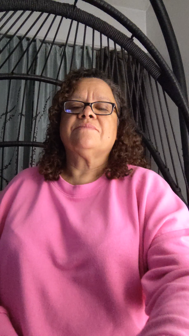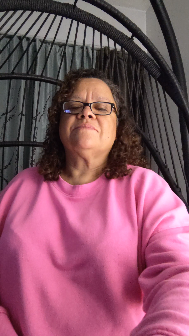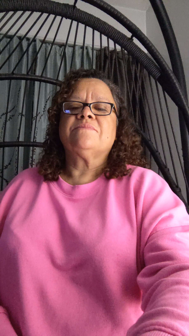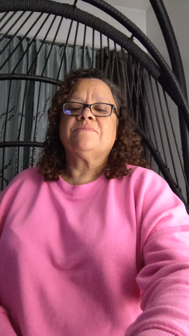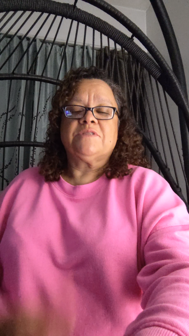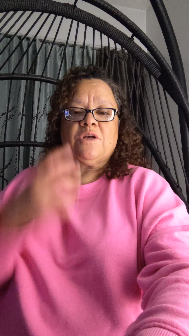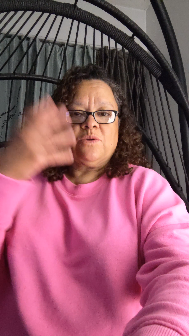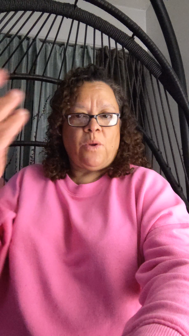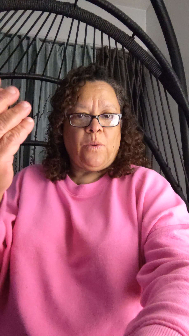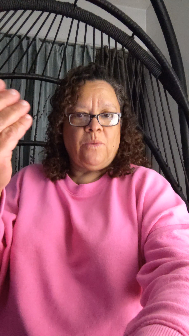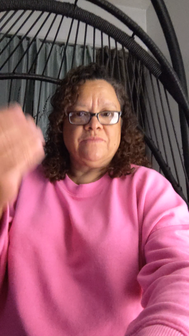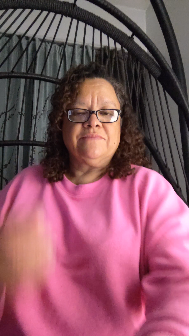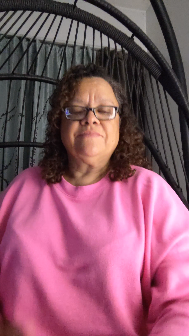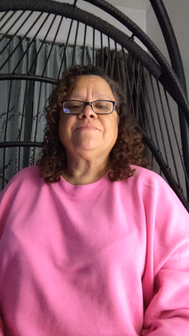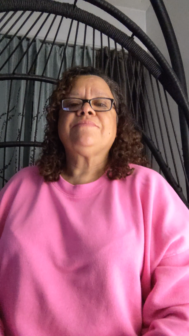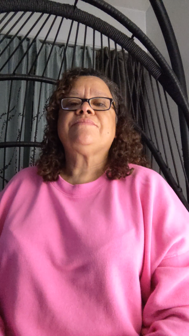going to